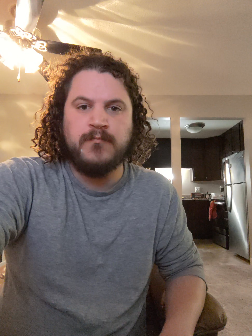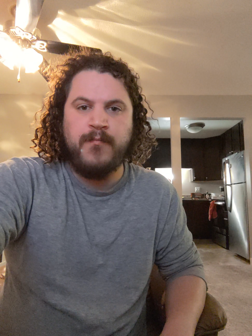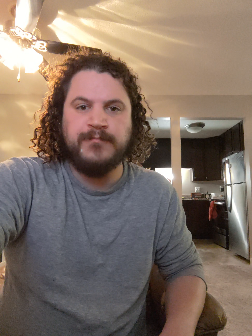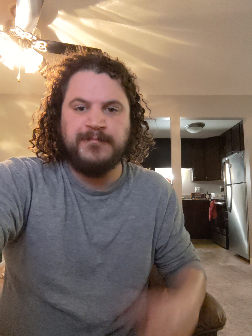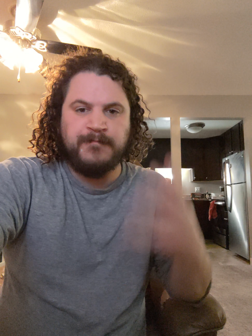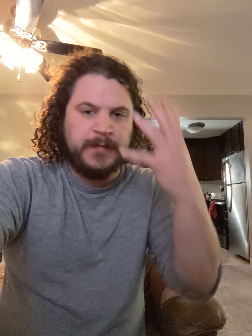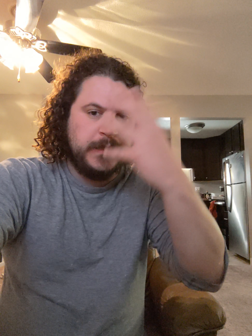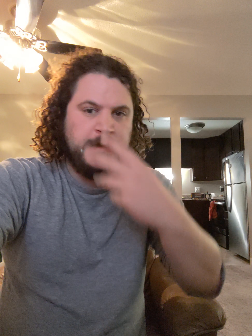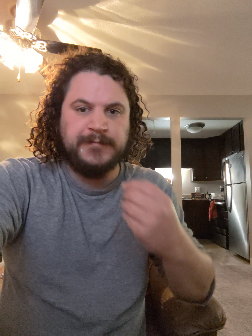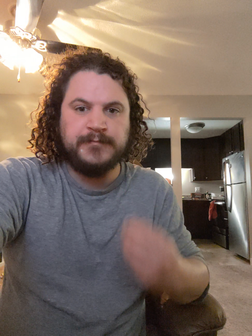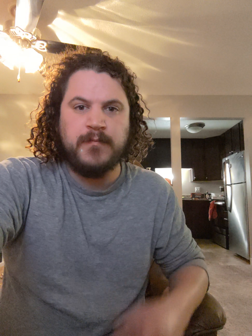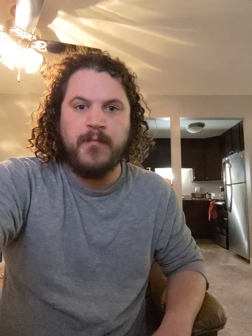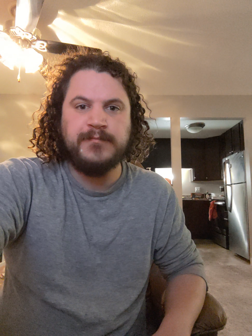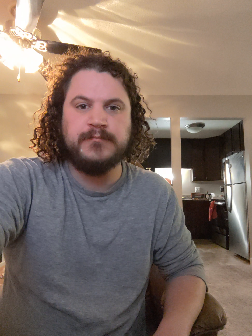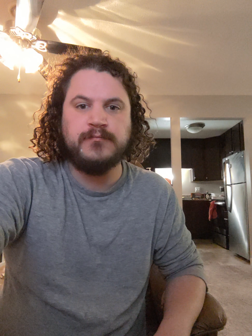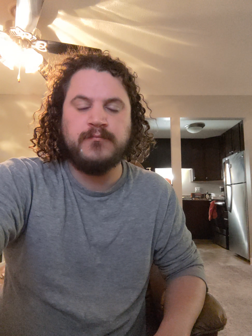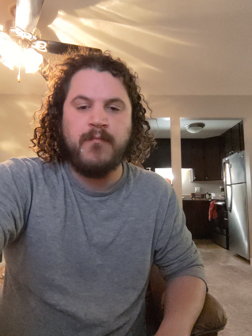pretty